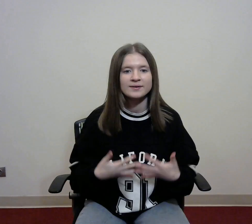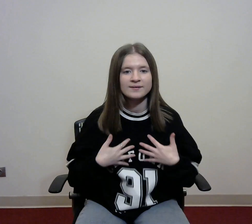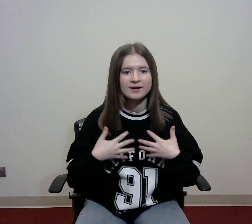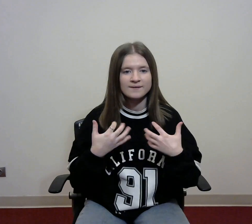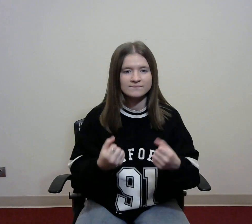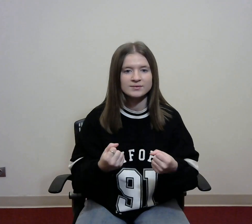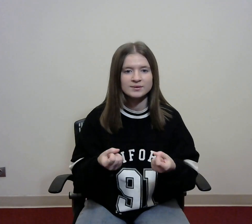sağlam